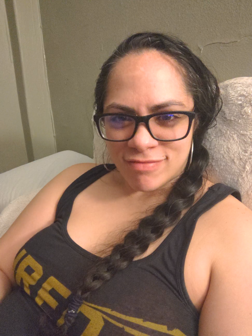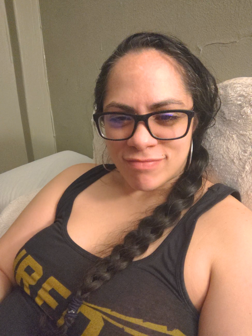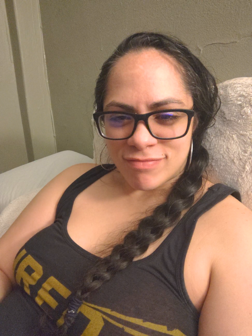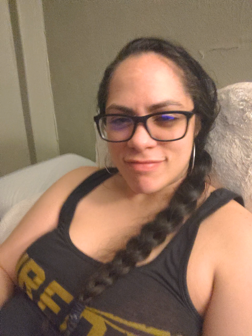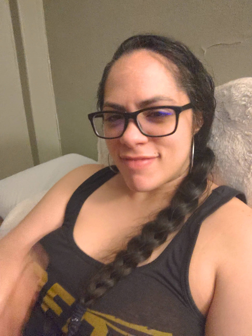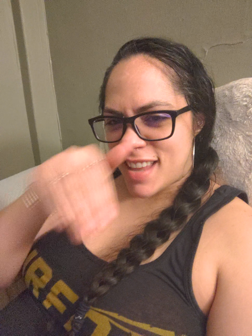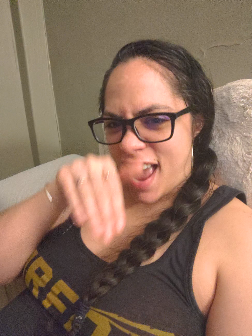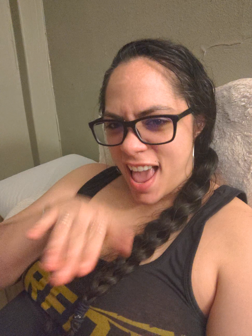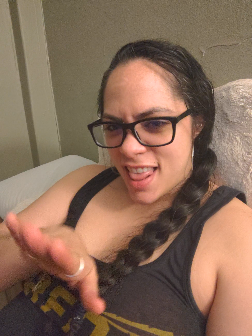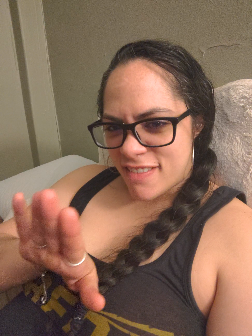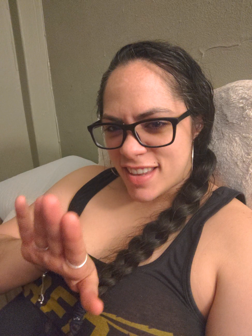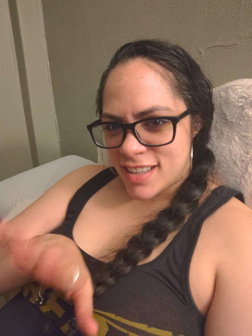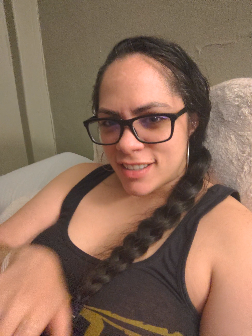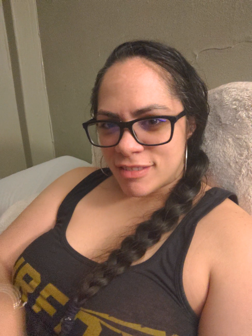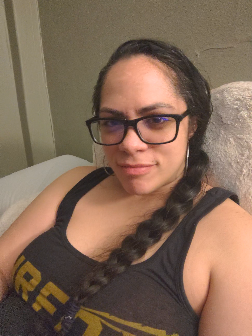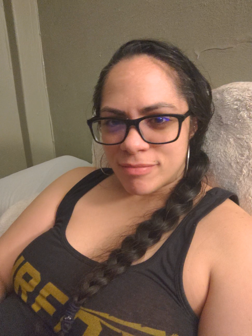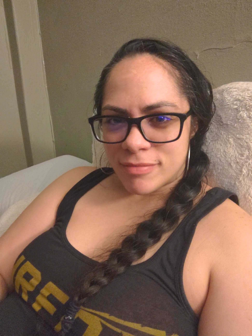elephant